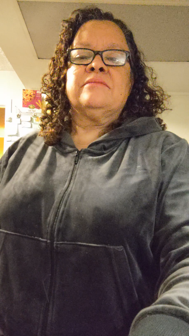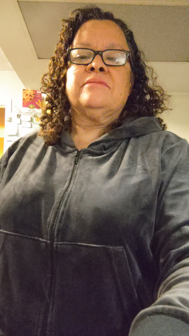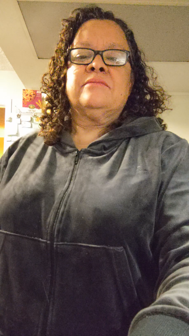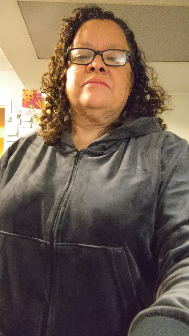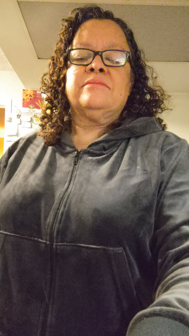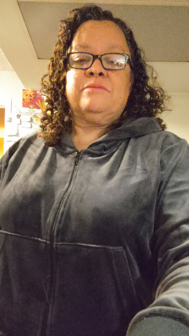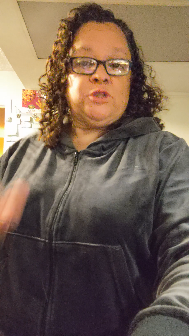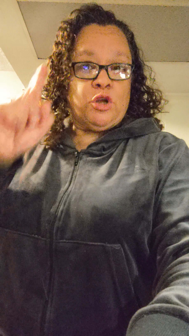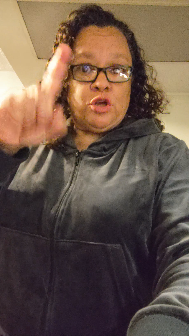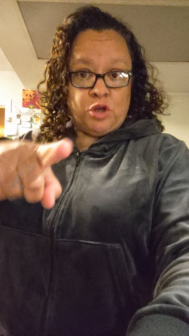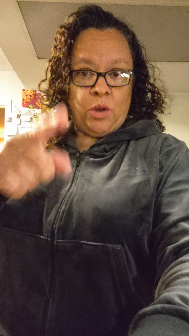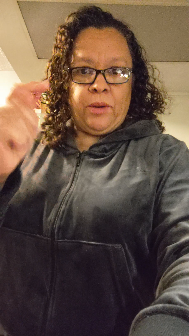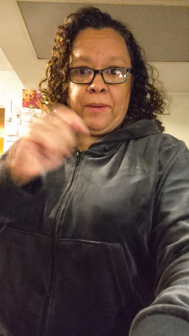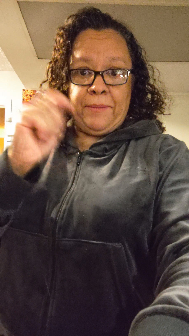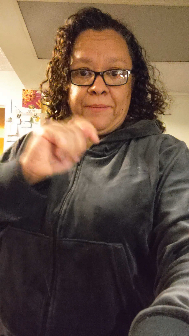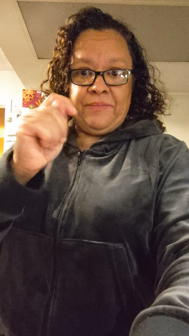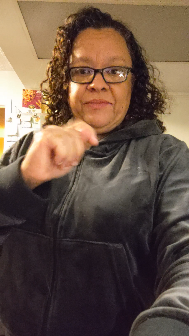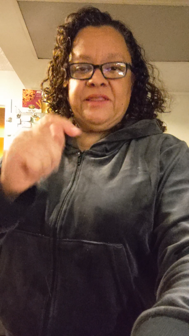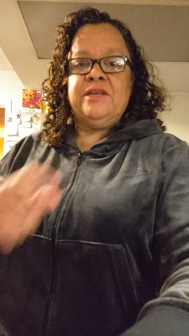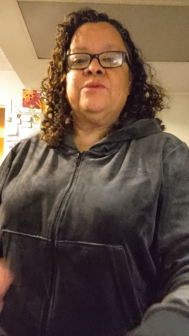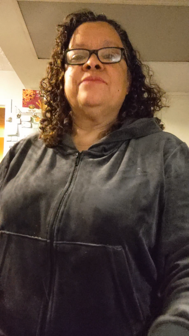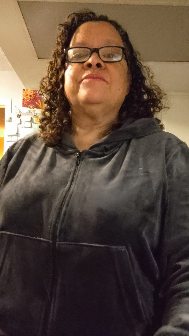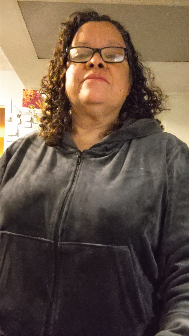go potty